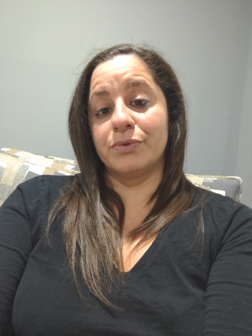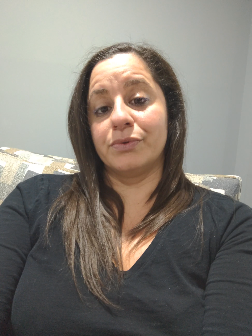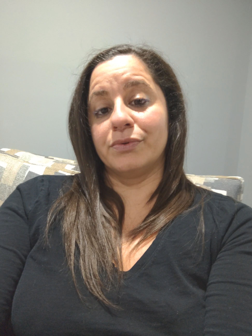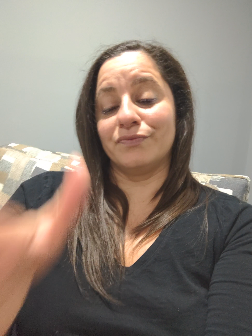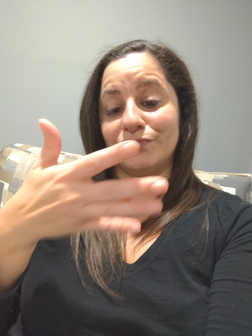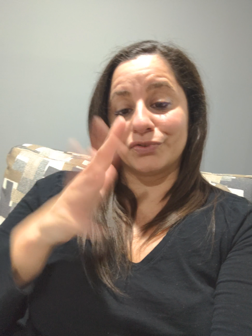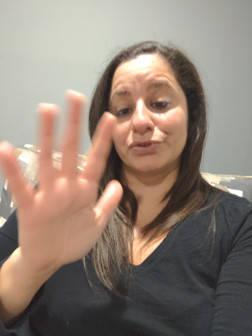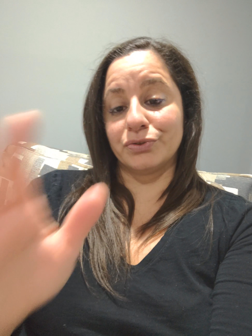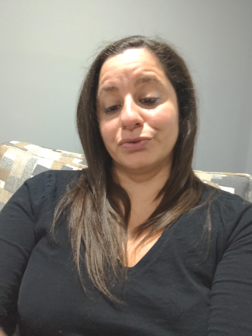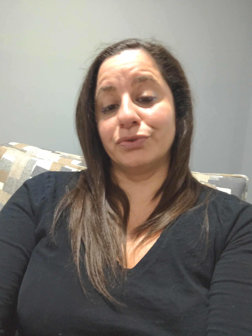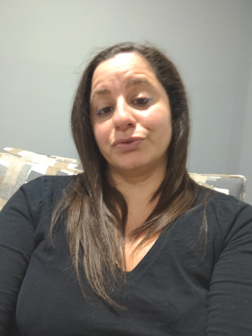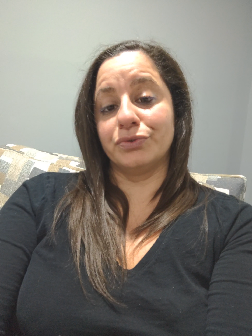finish